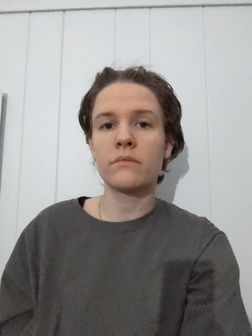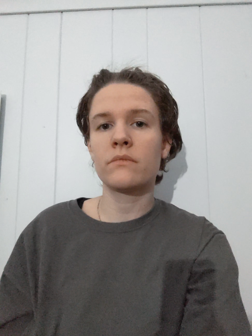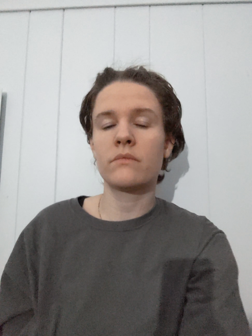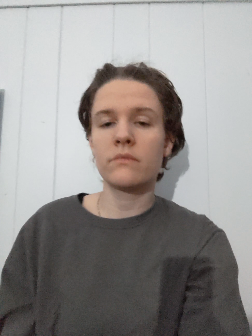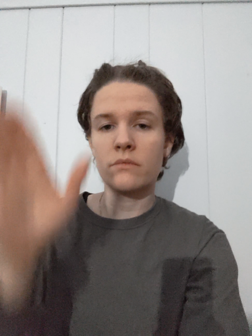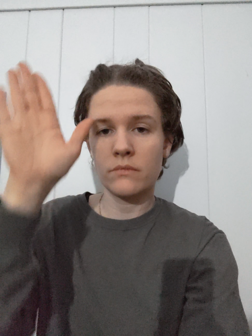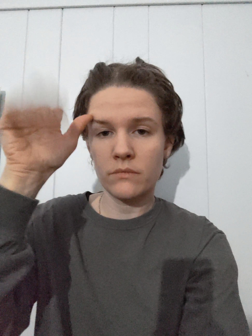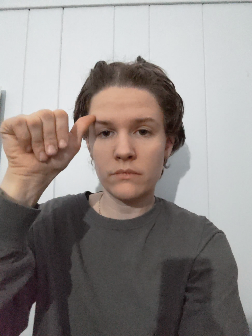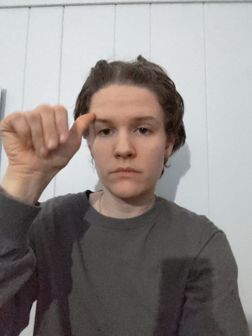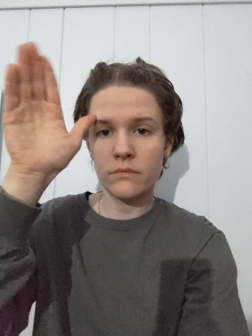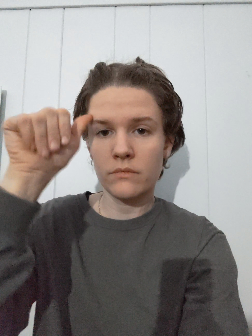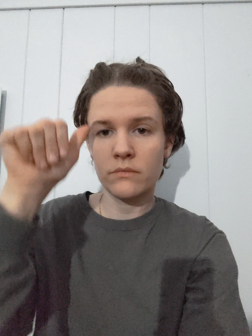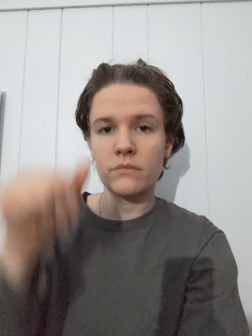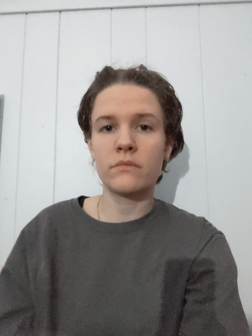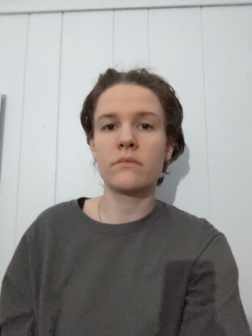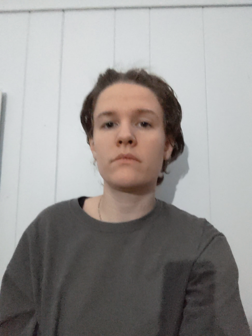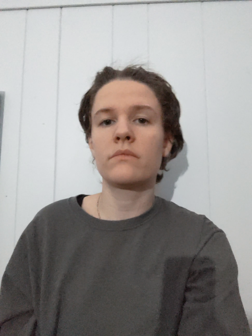donkey